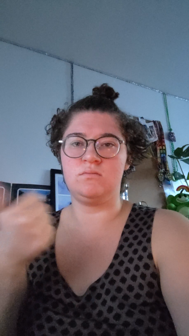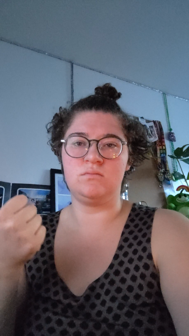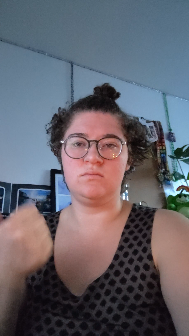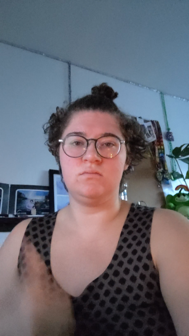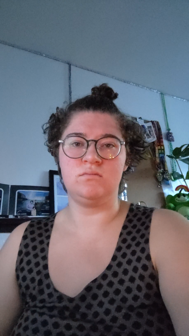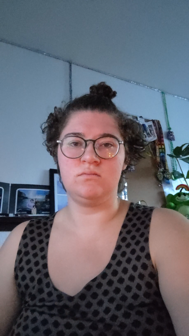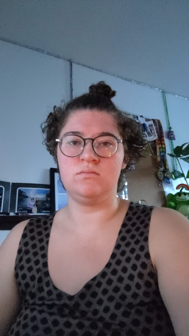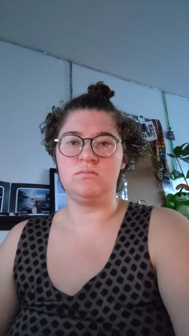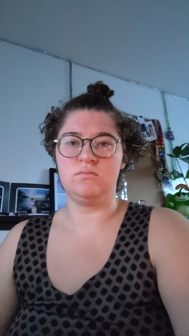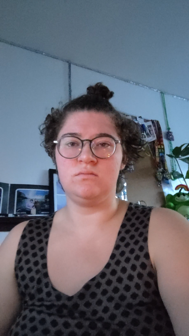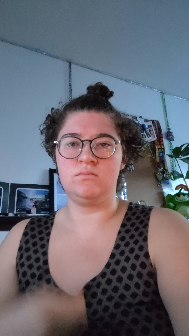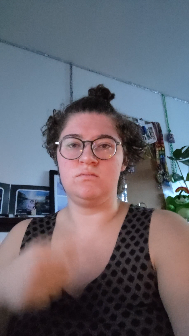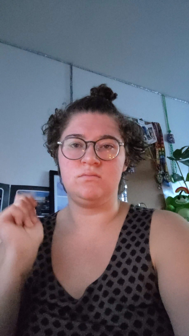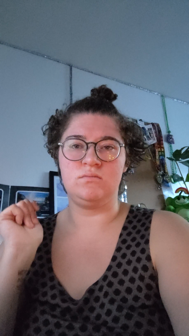rip